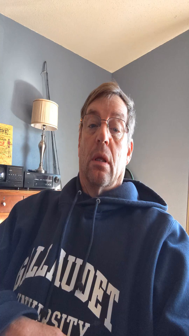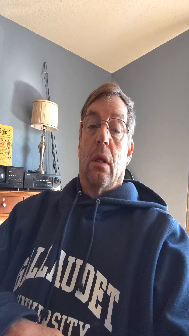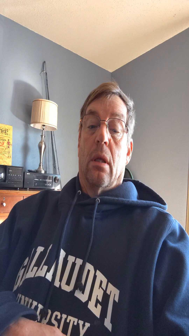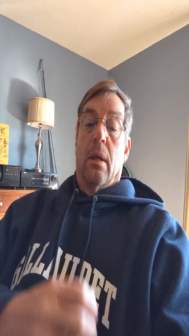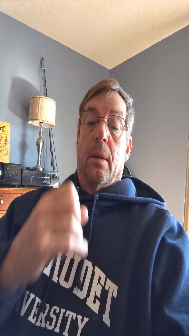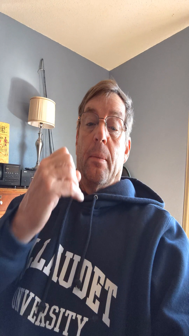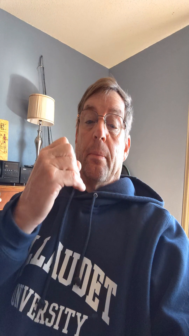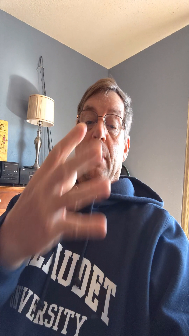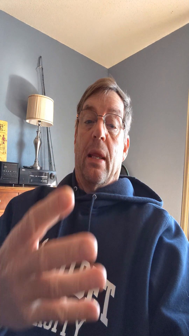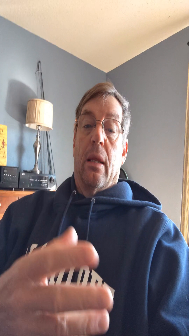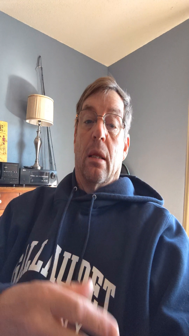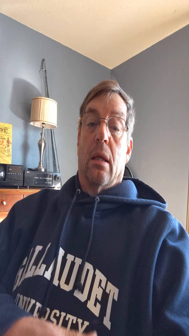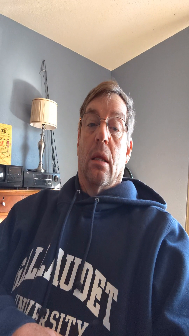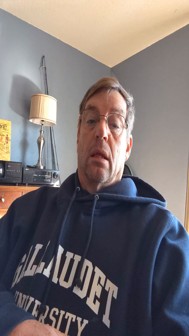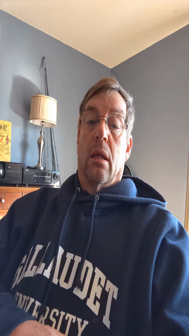many